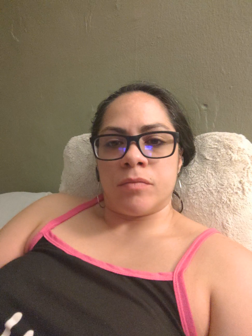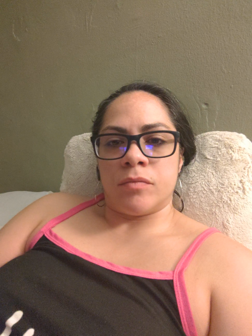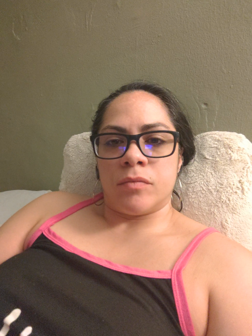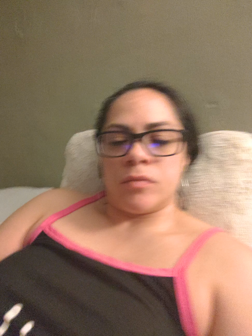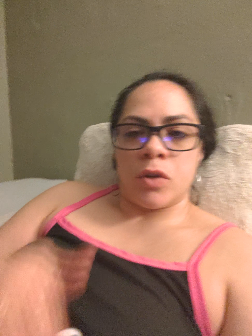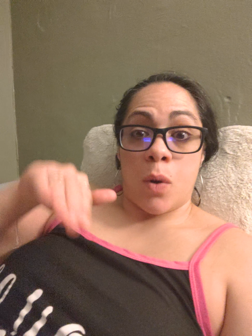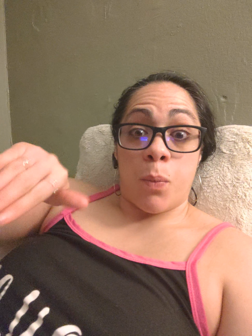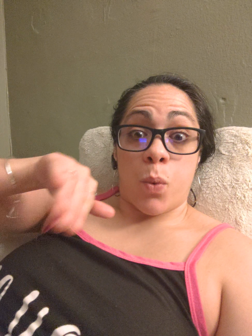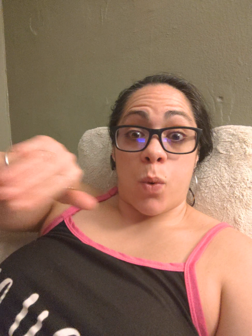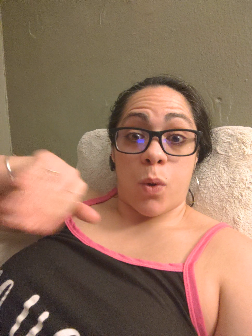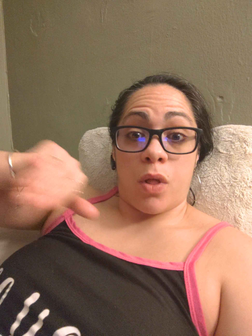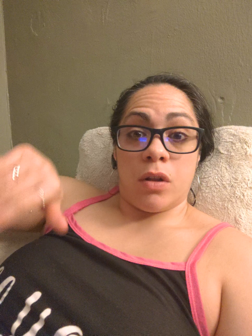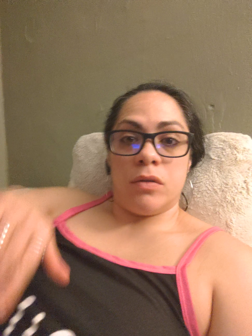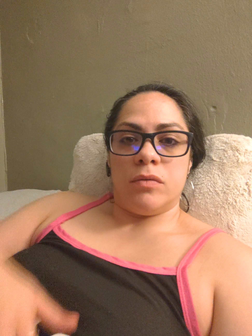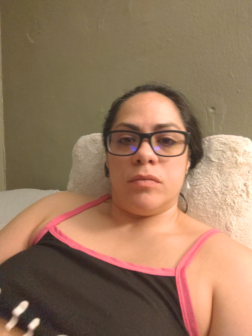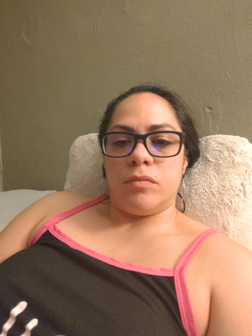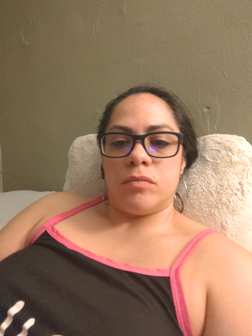pool